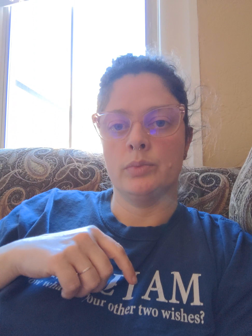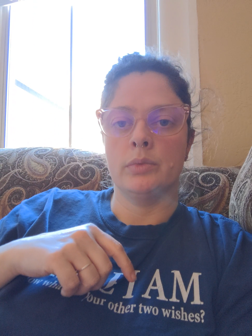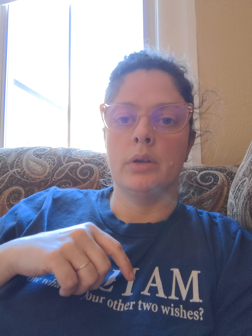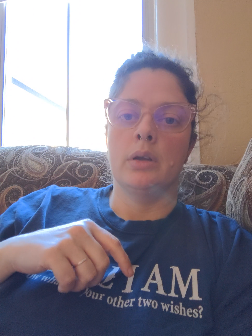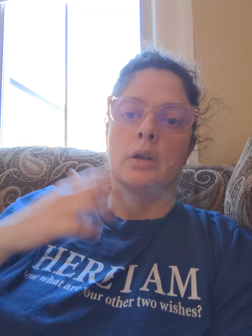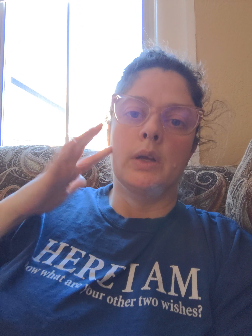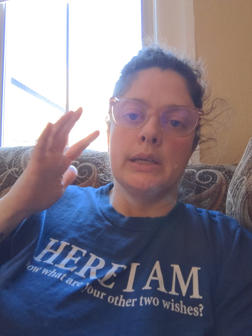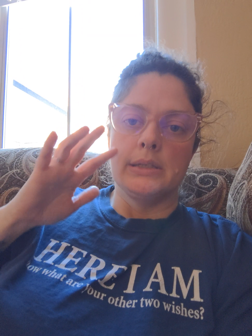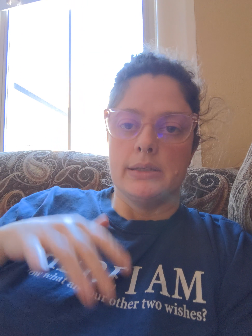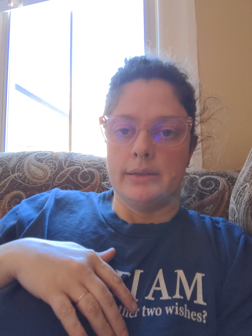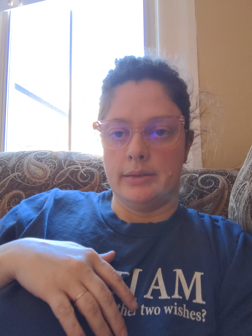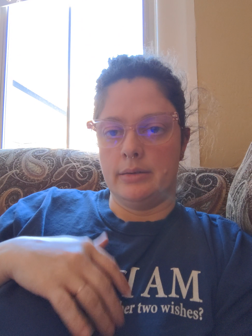noisy